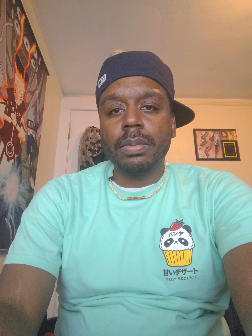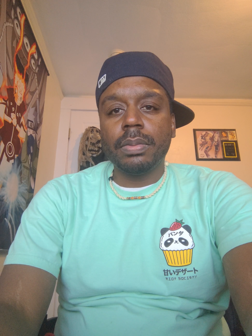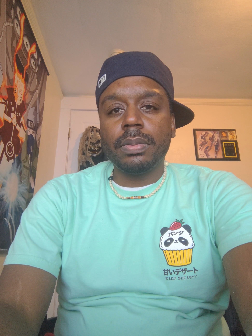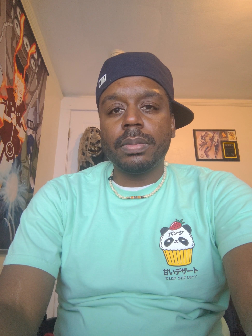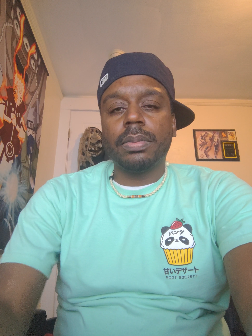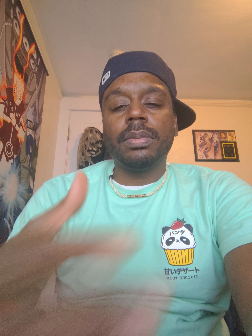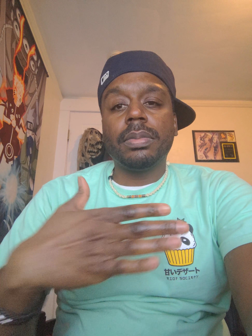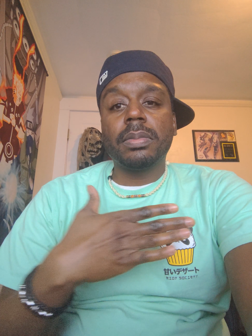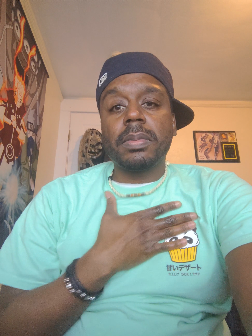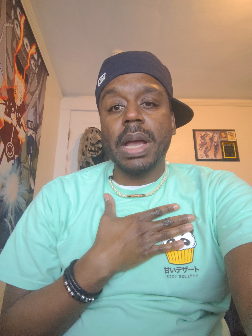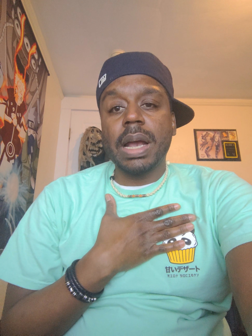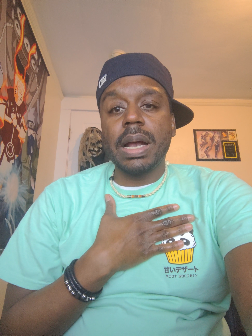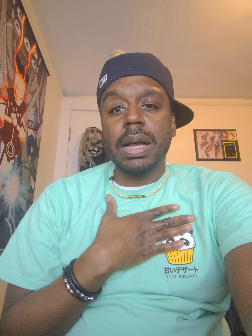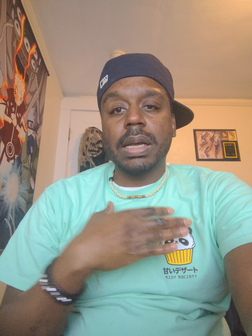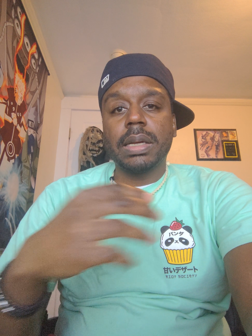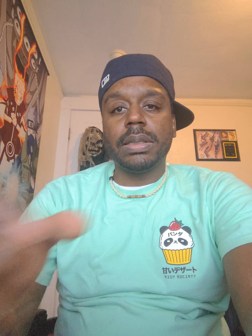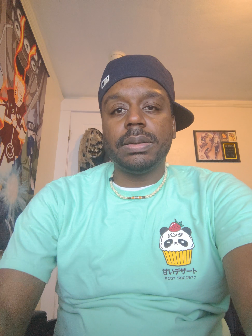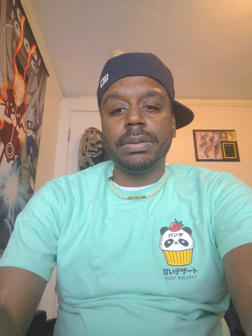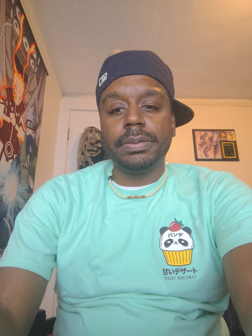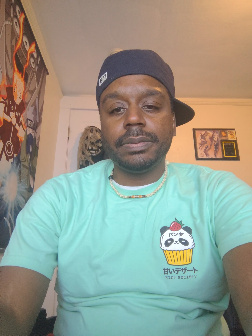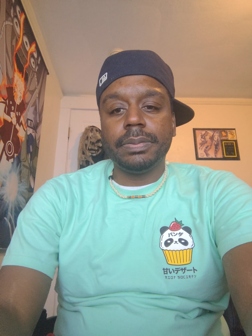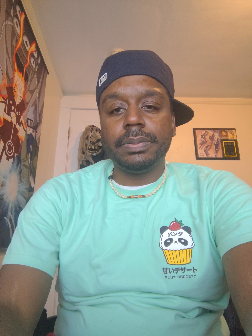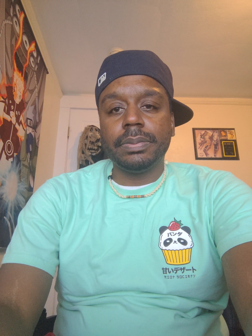my